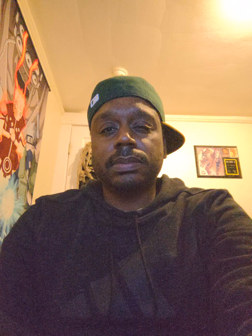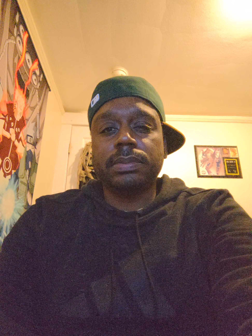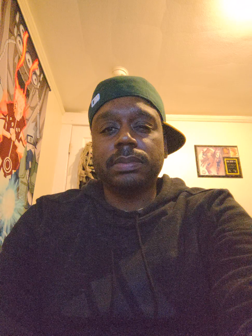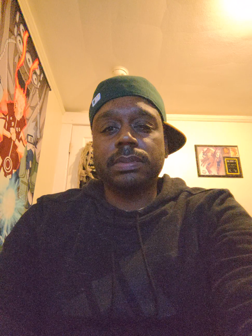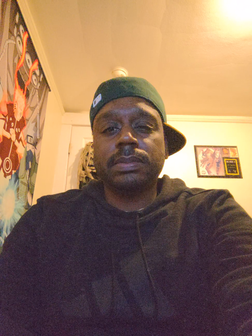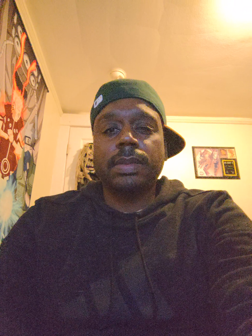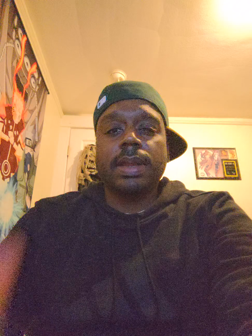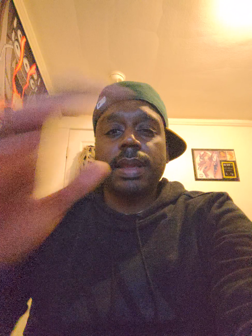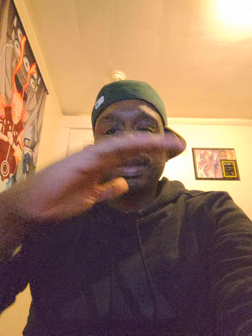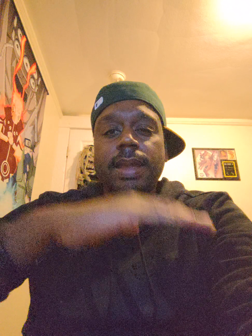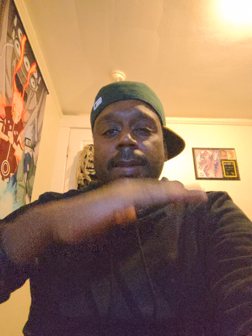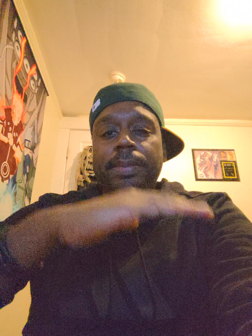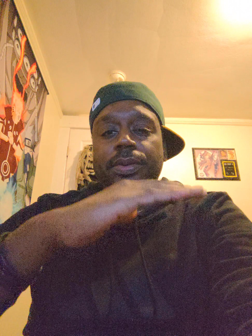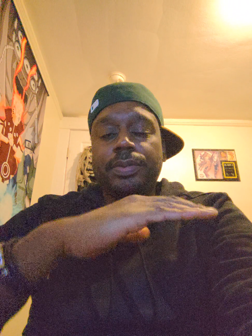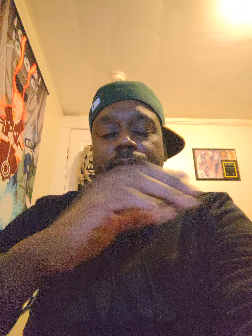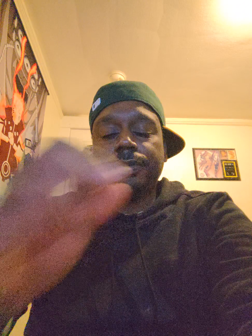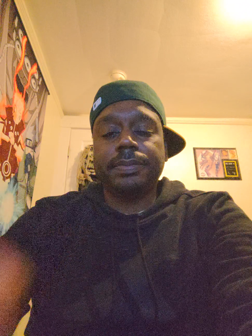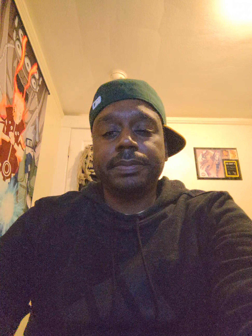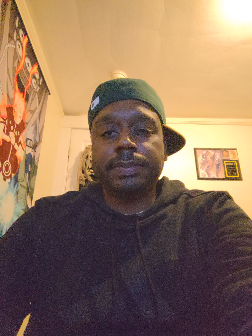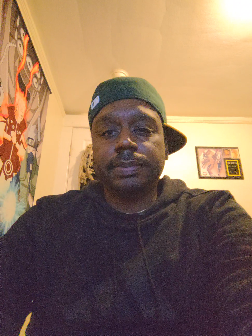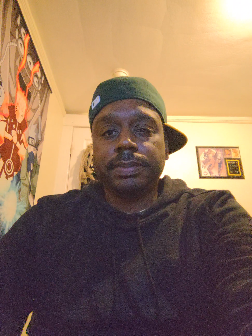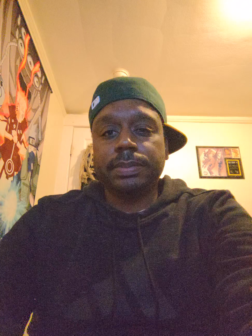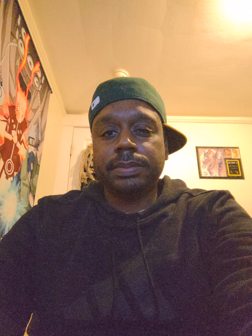table